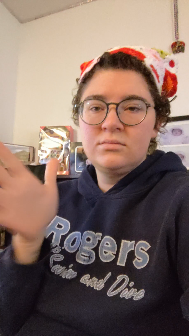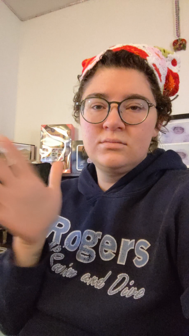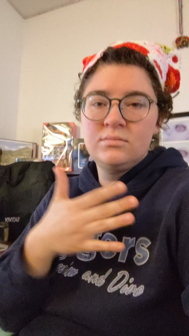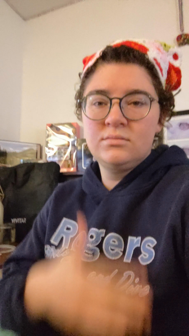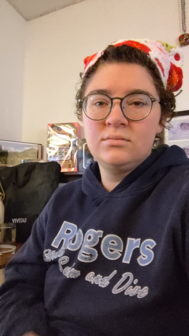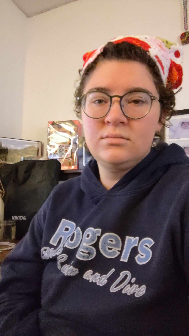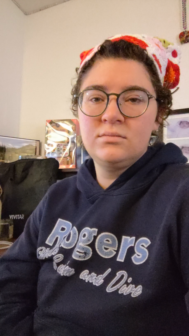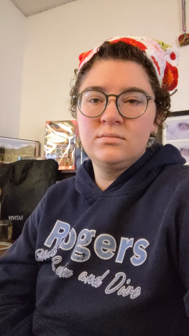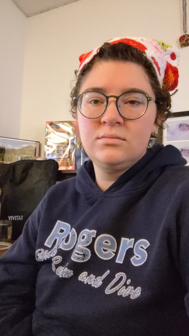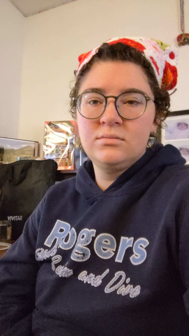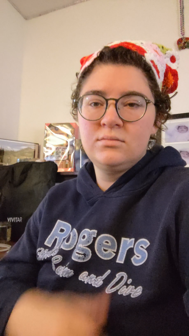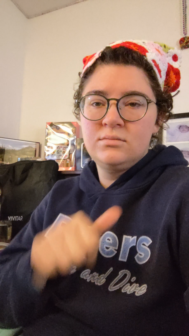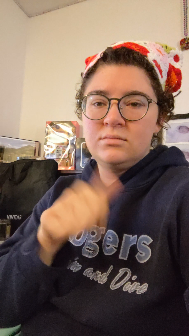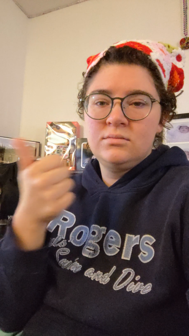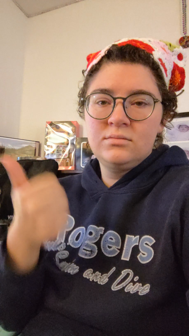other